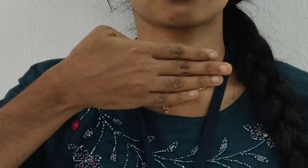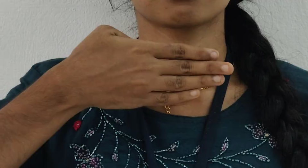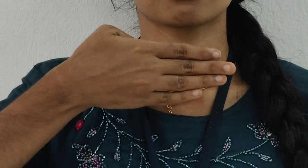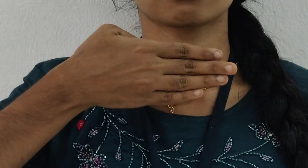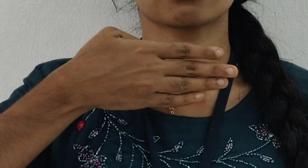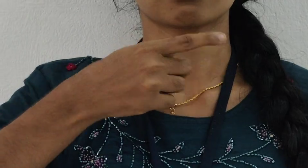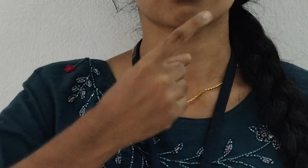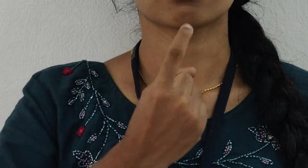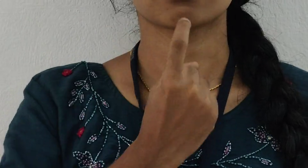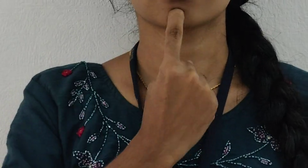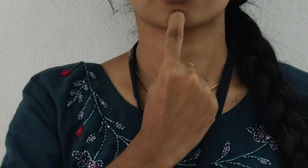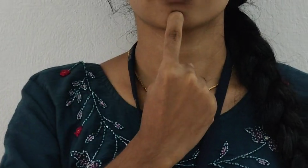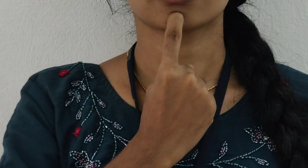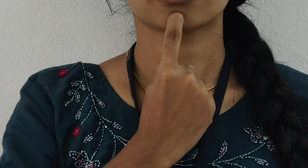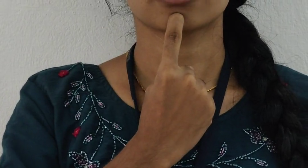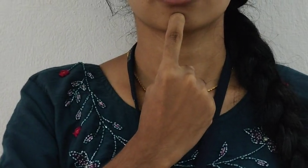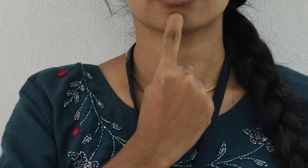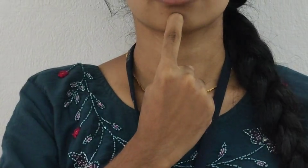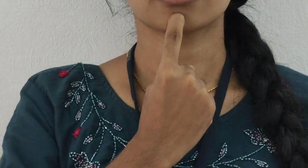അം